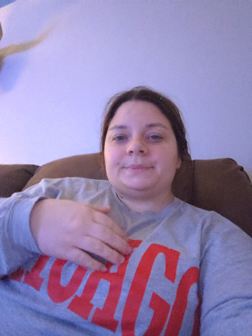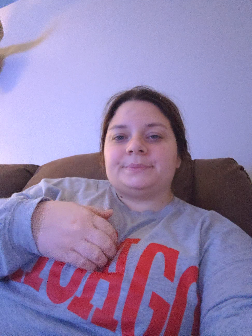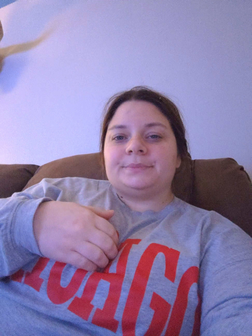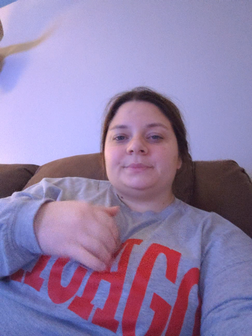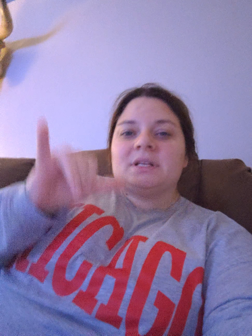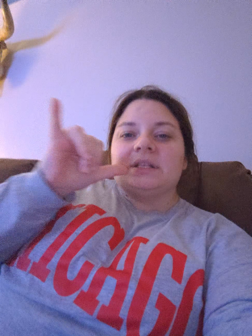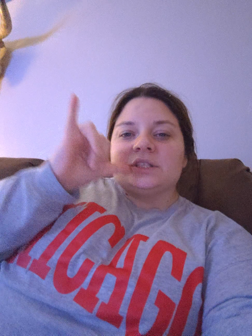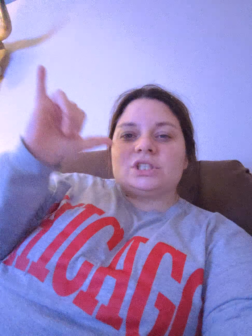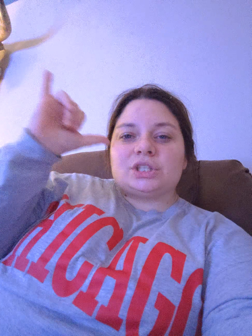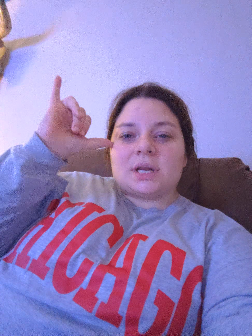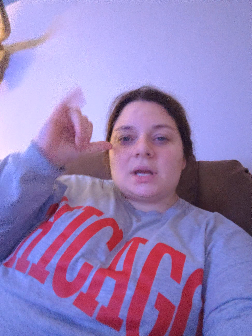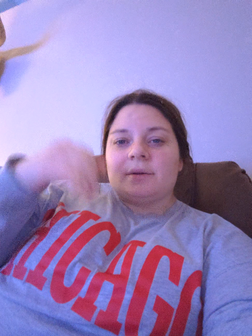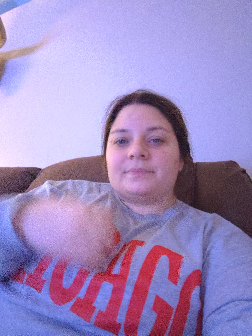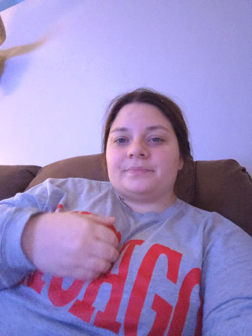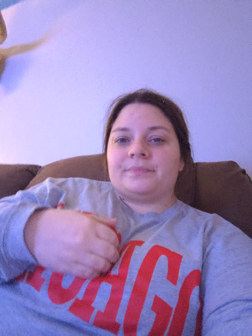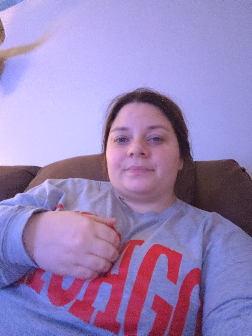yesterday